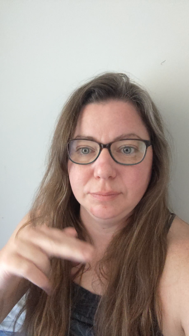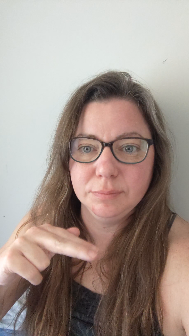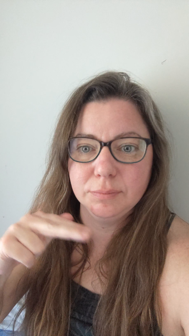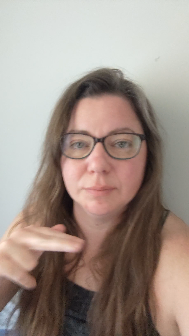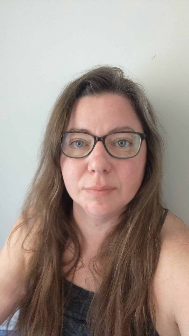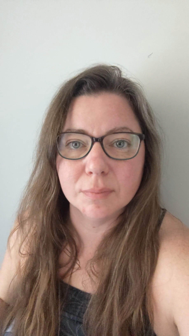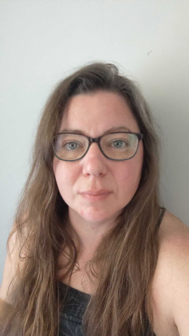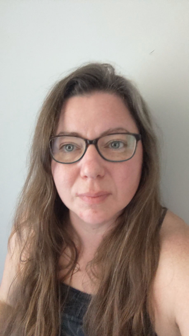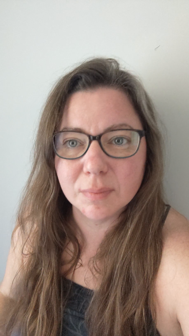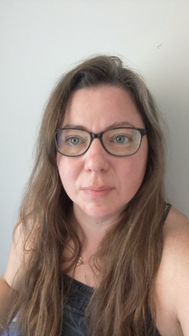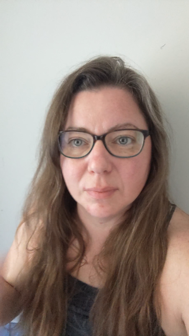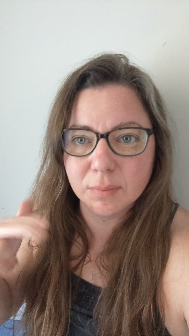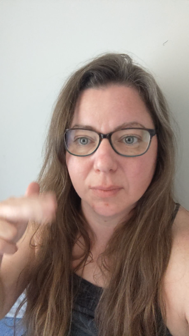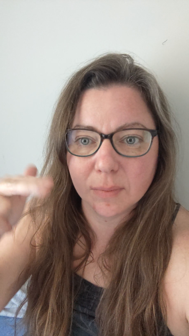build